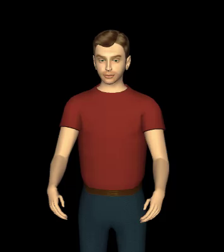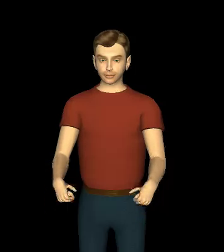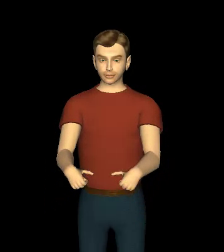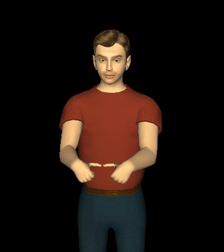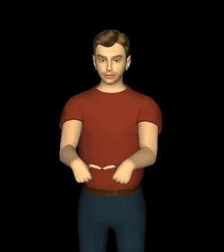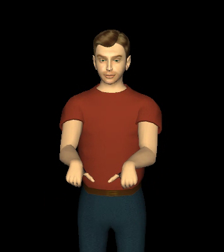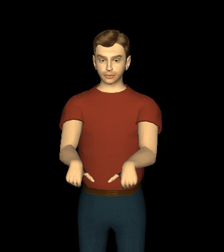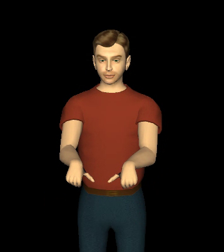يبقى